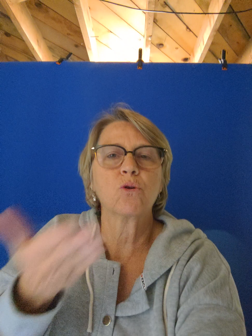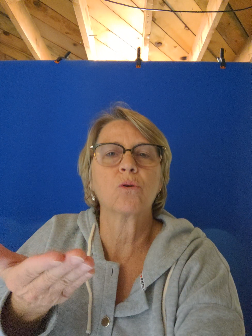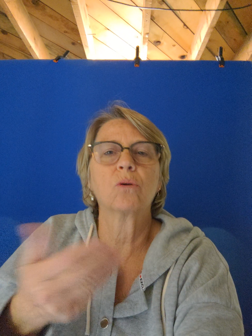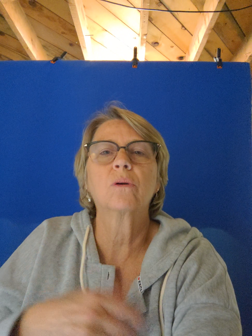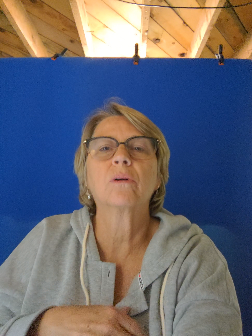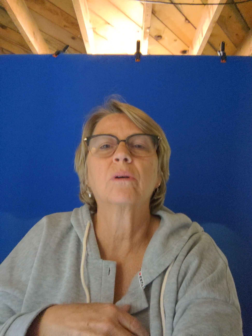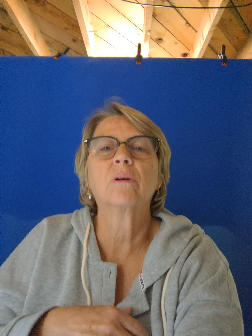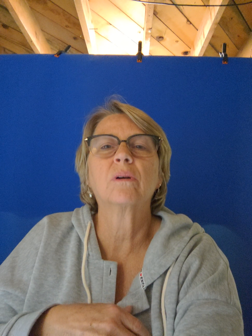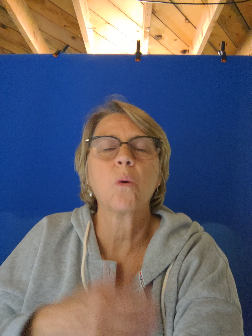book